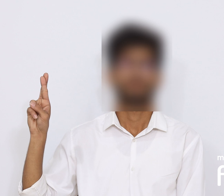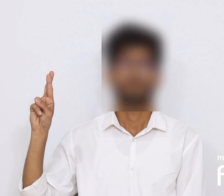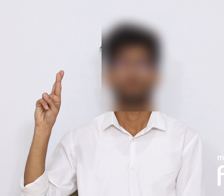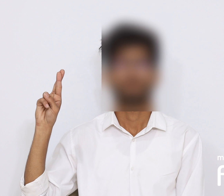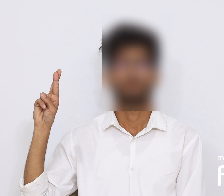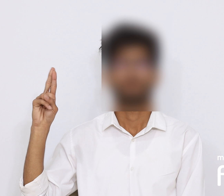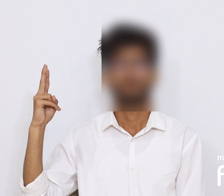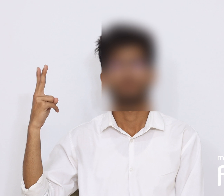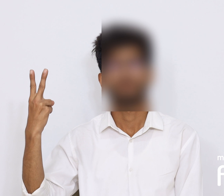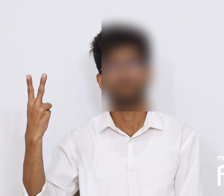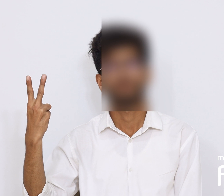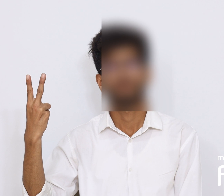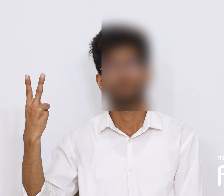ڑ